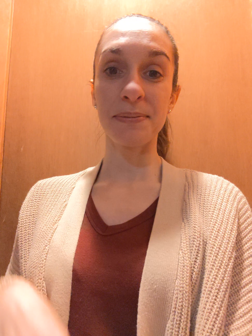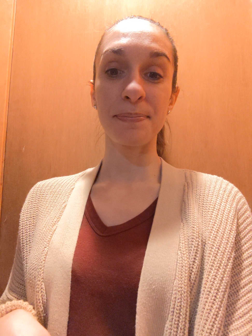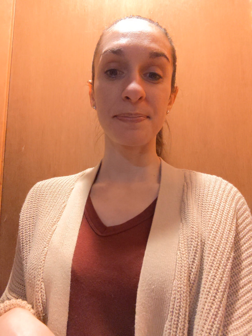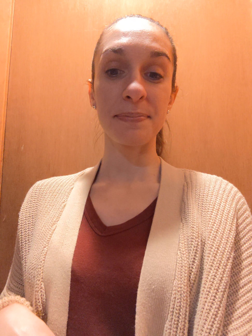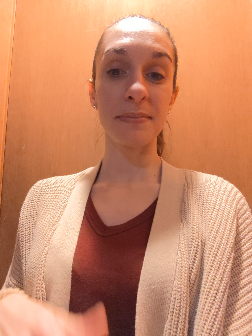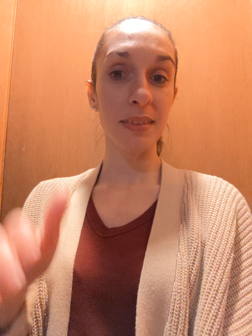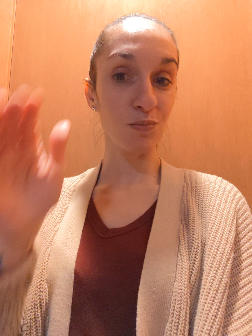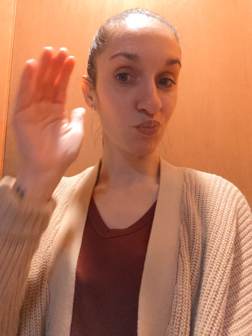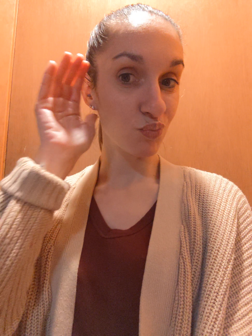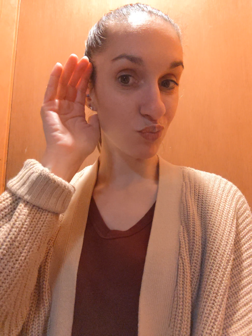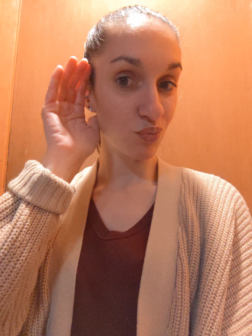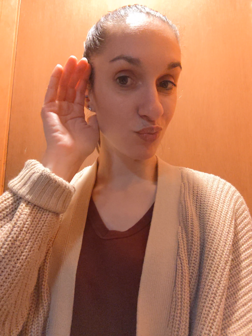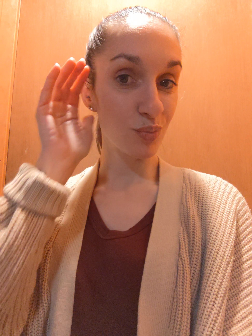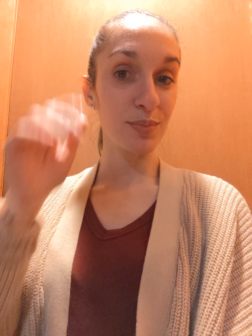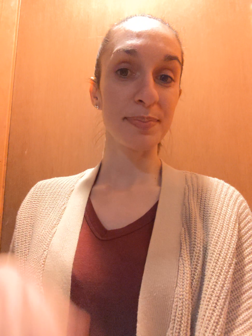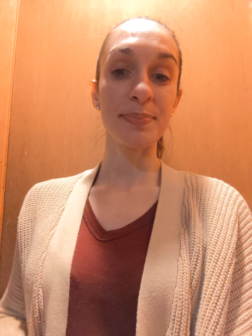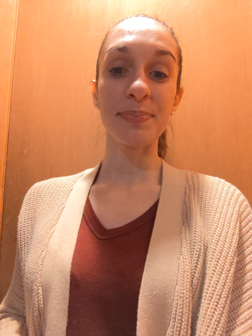listen